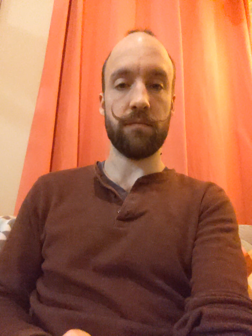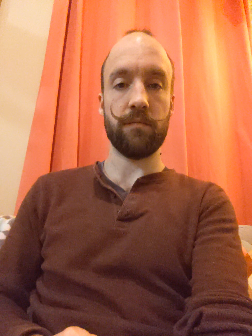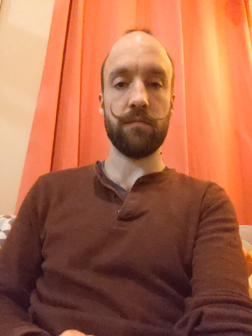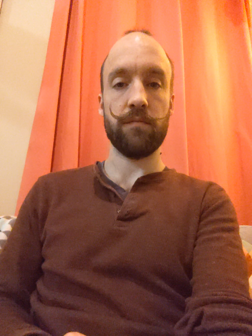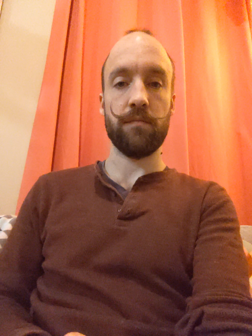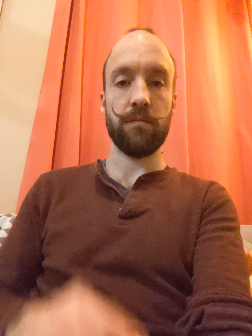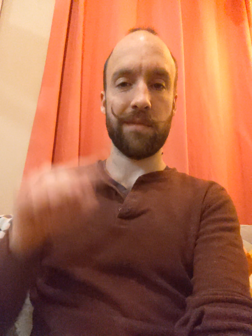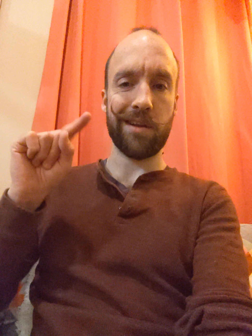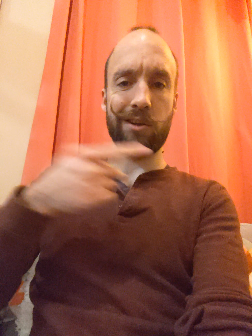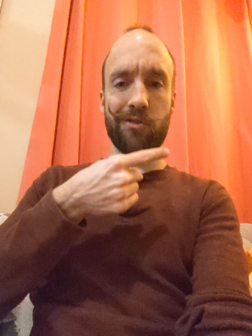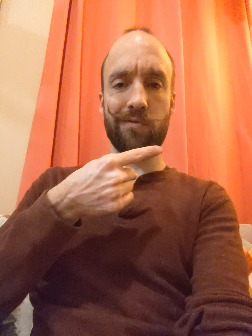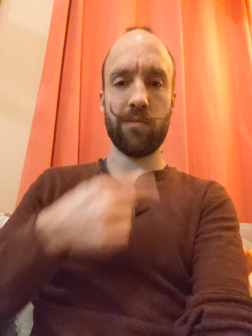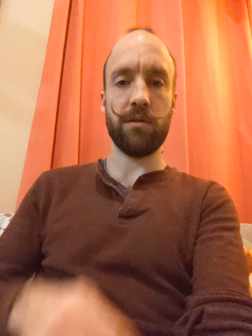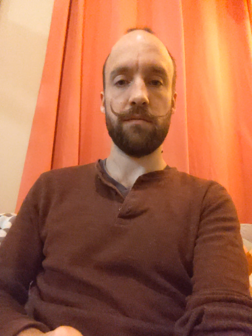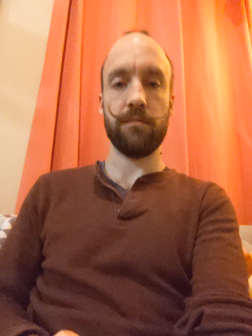owie